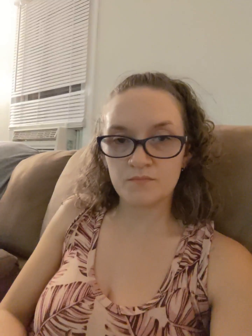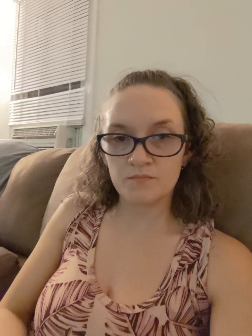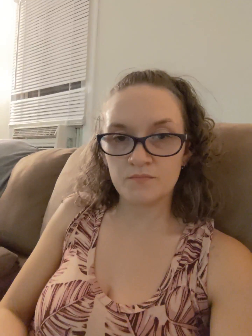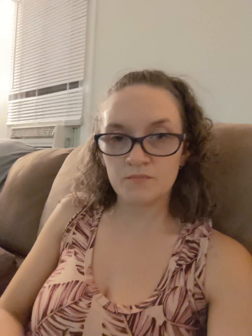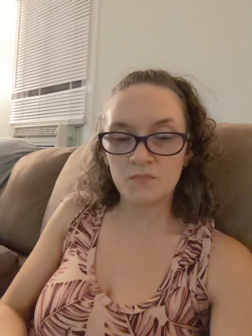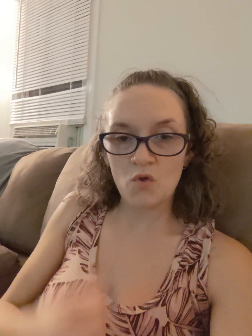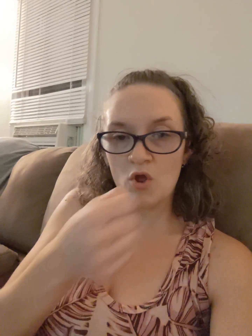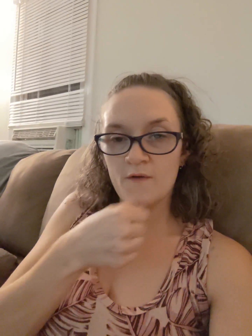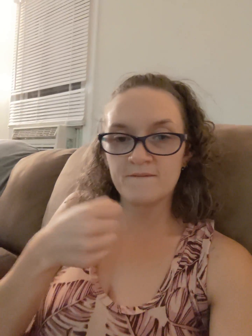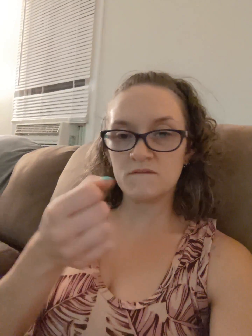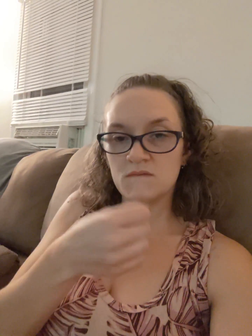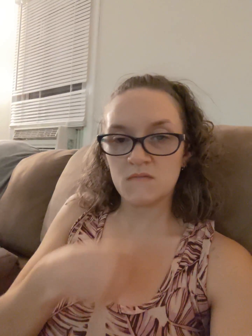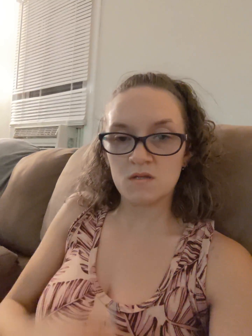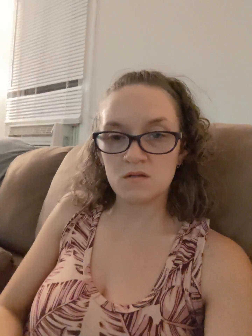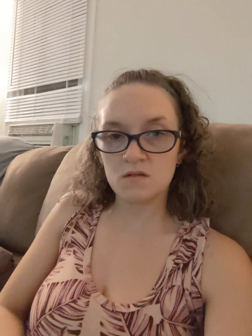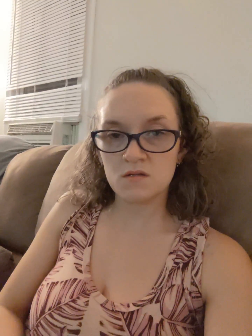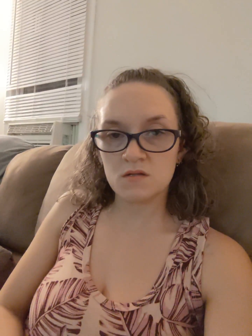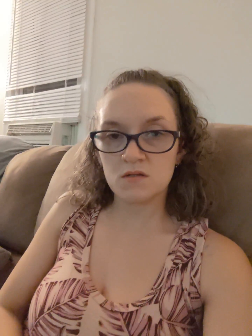coffee